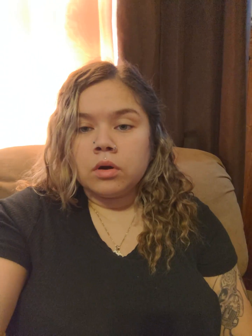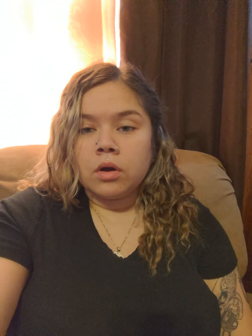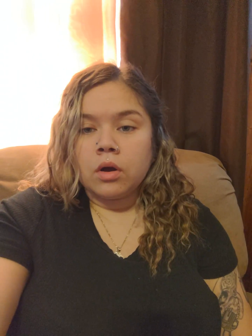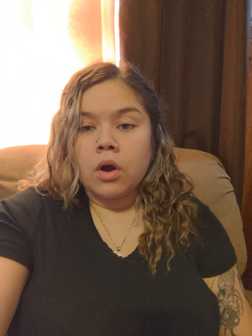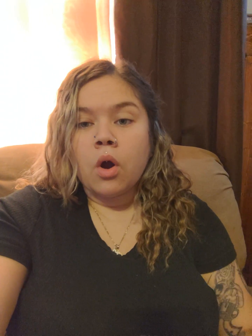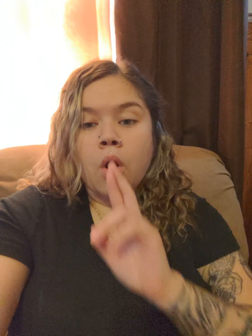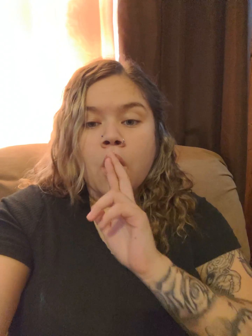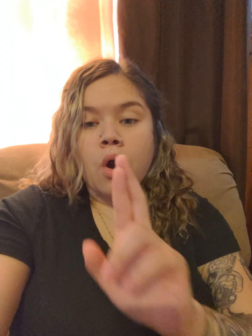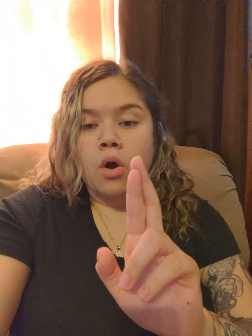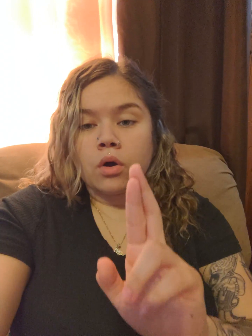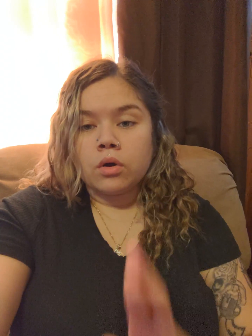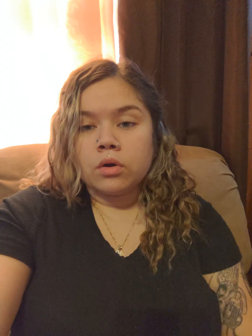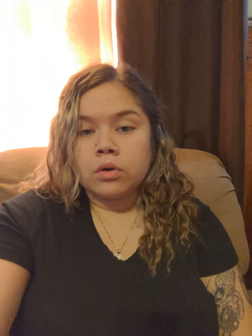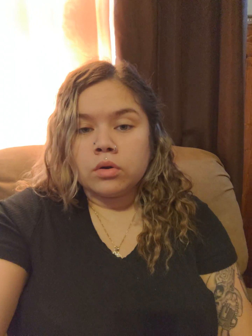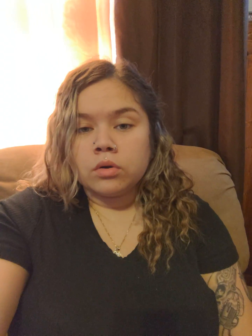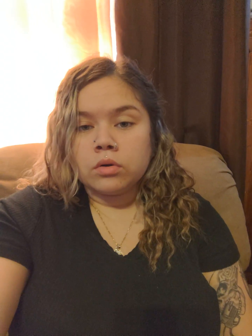are